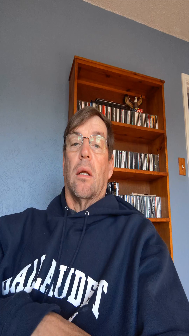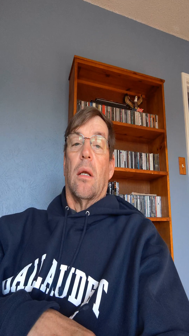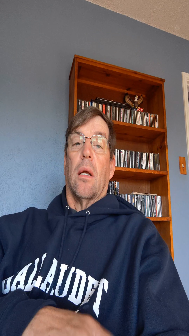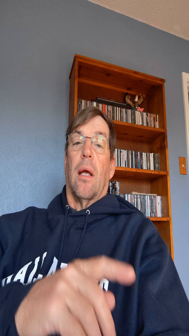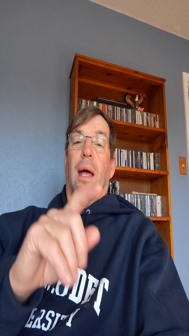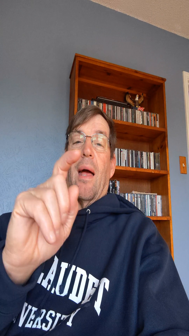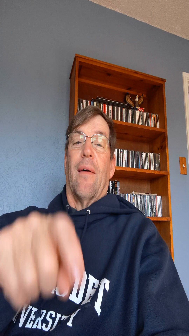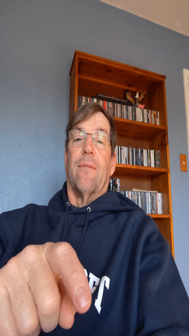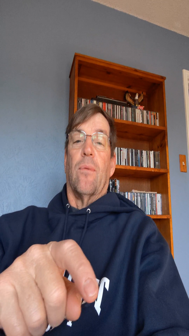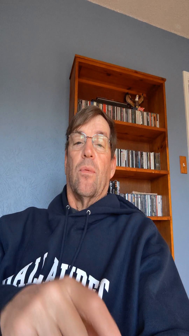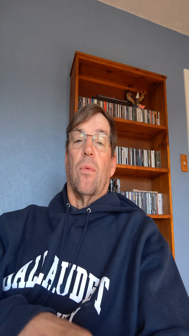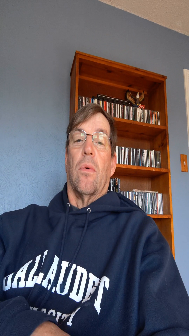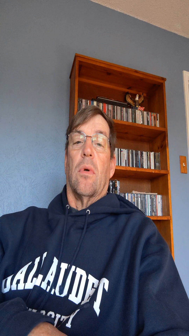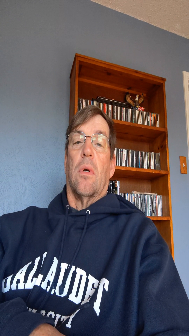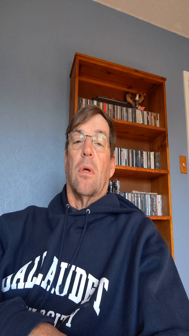have to